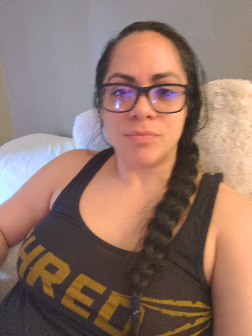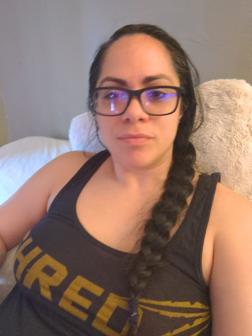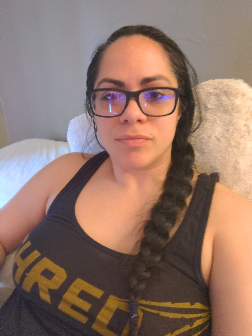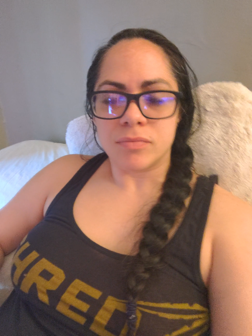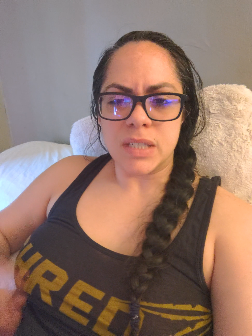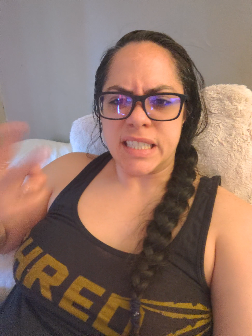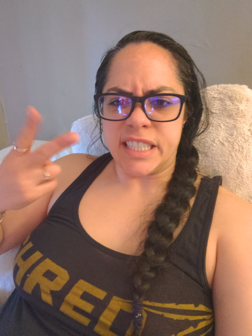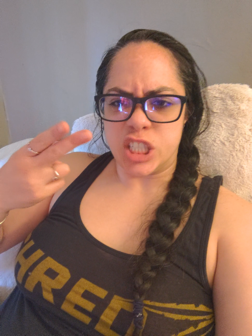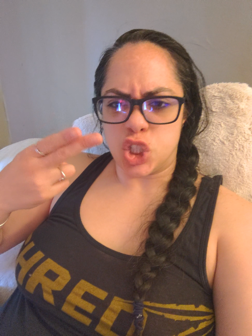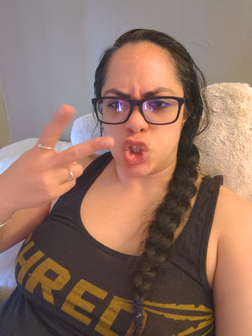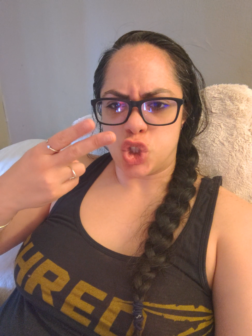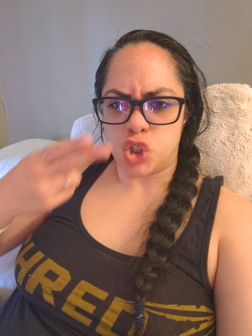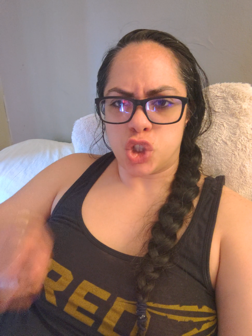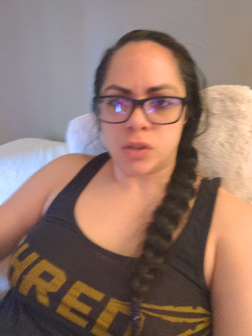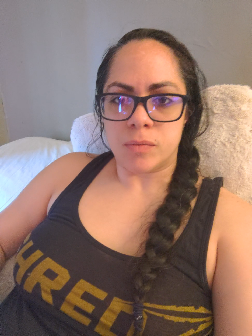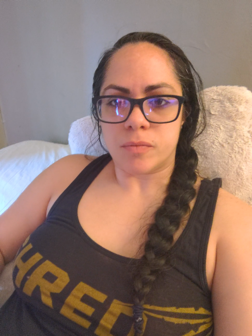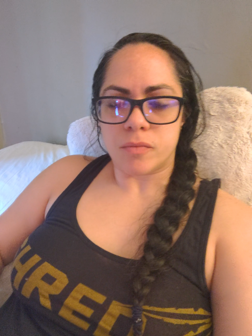scissors